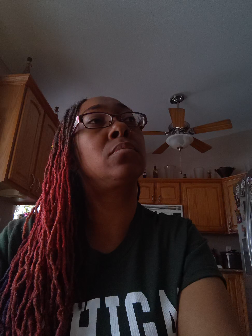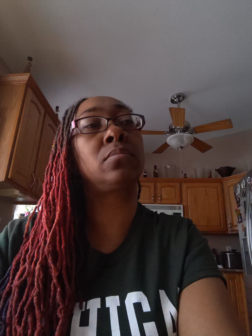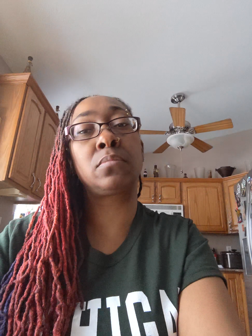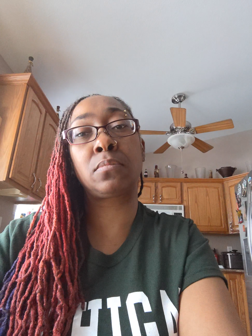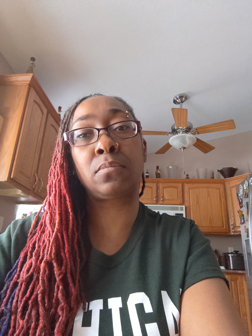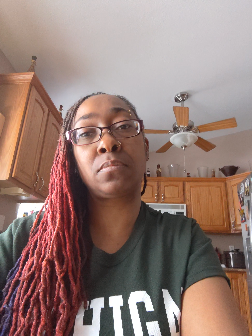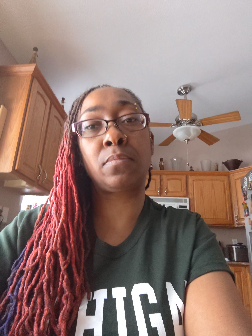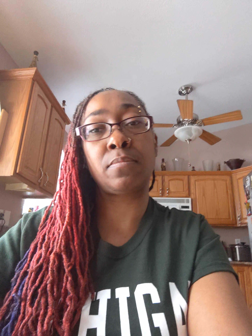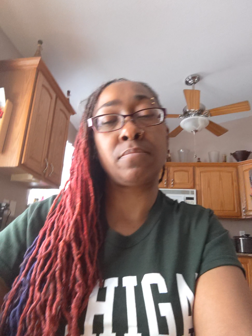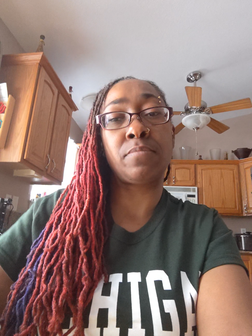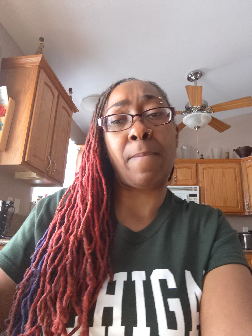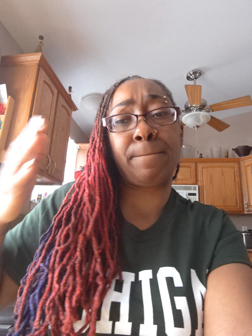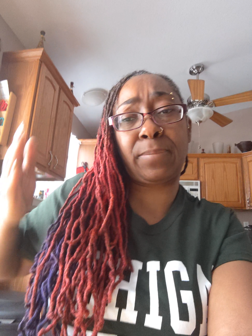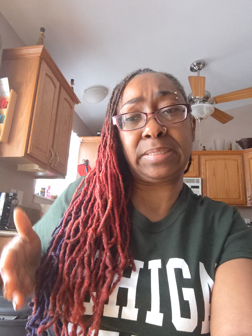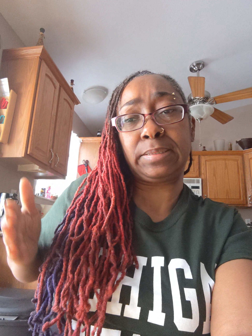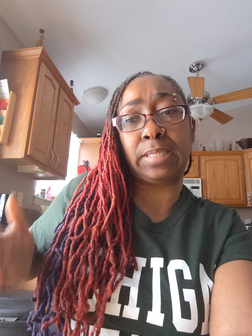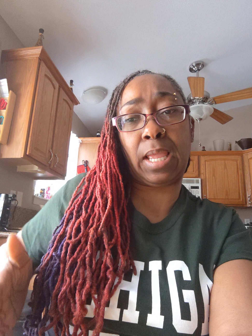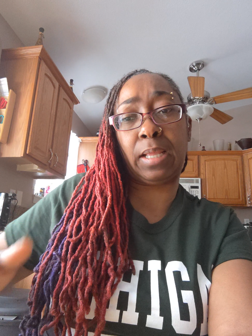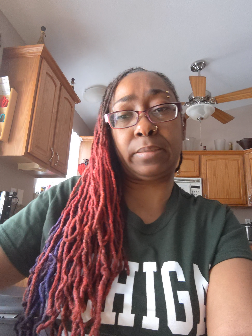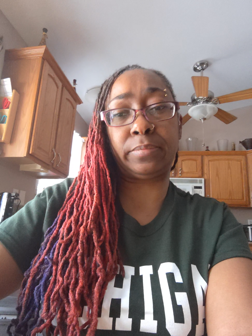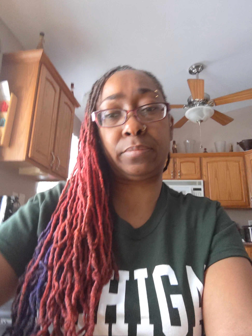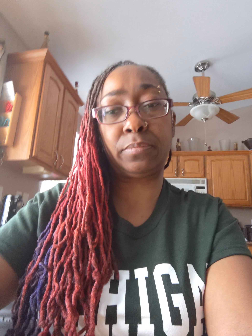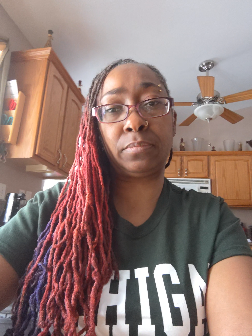beside